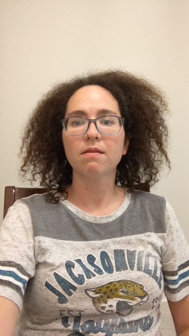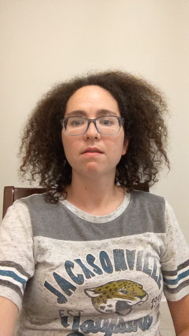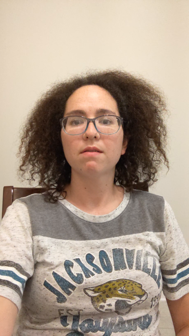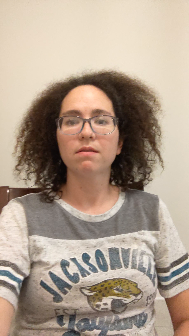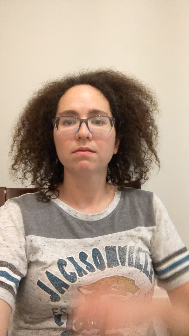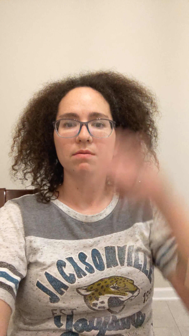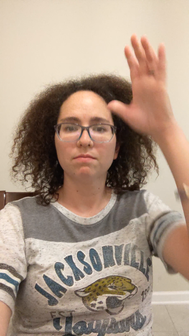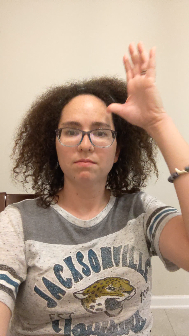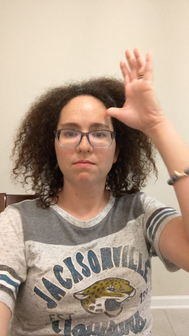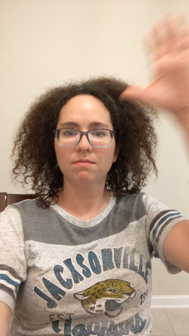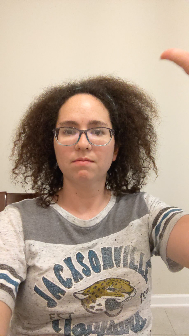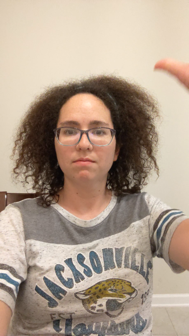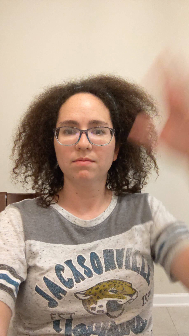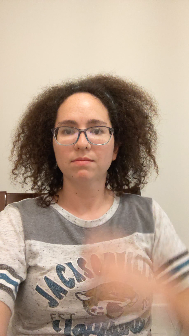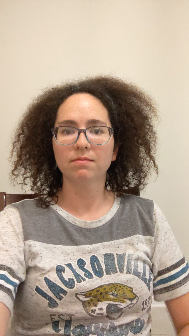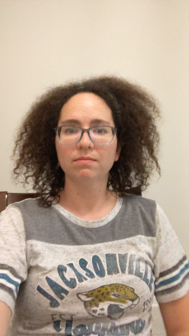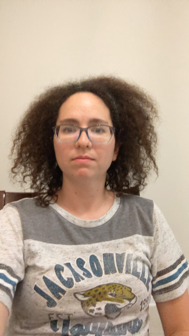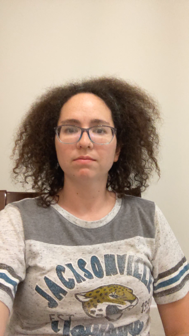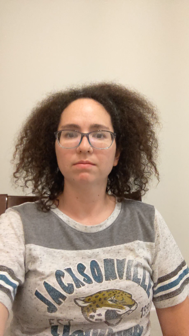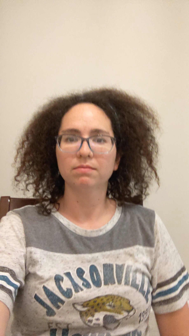moose